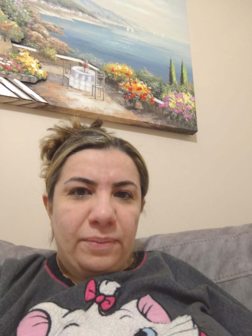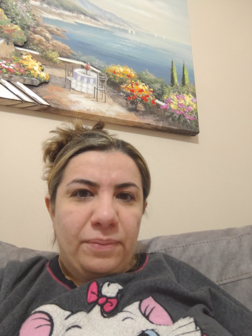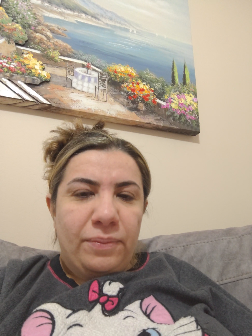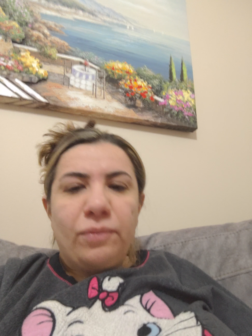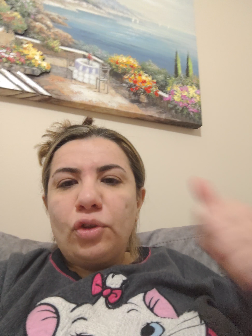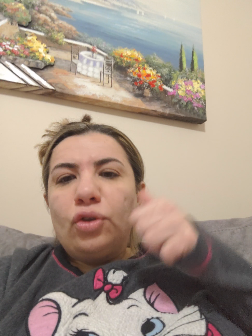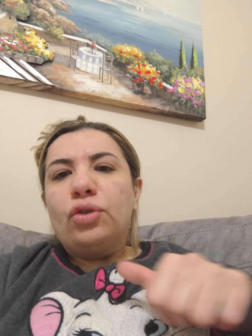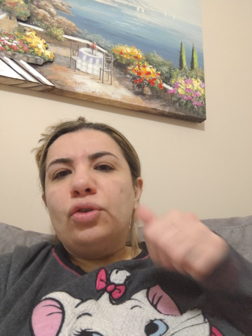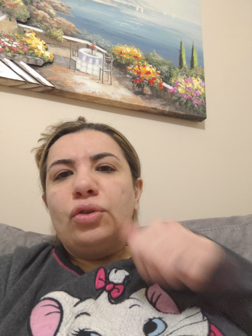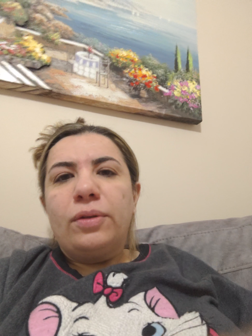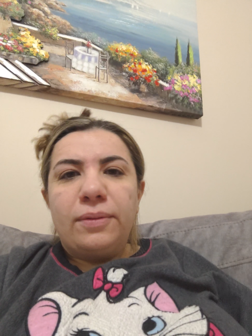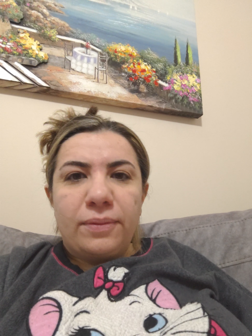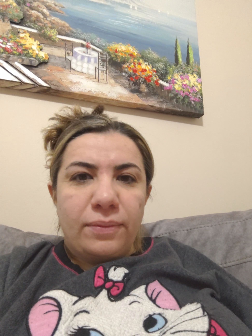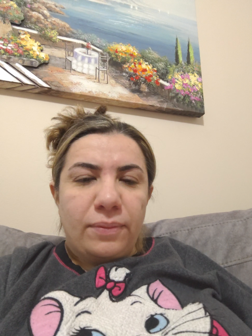girl